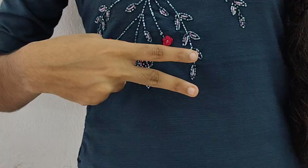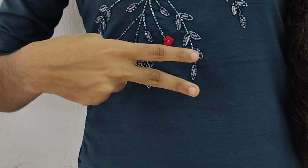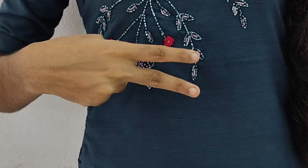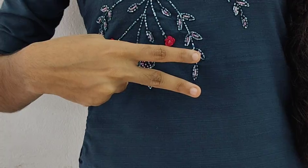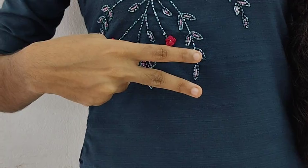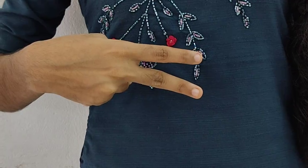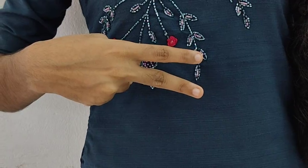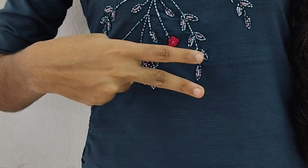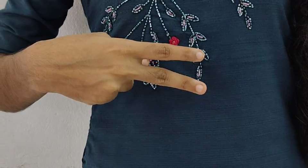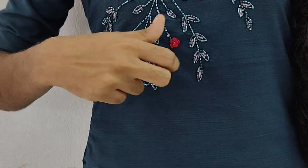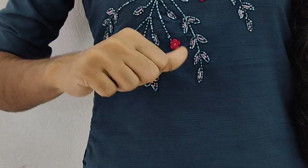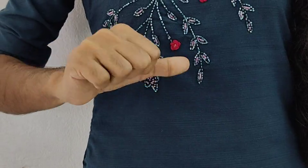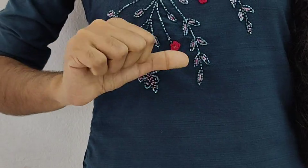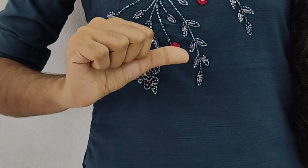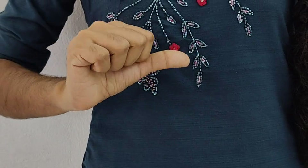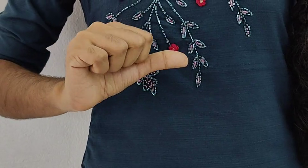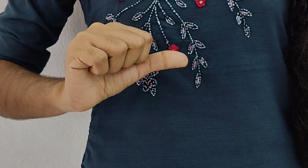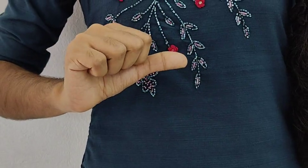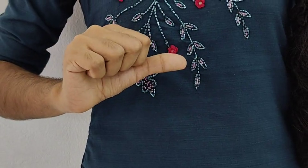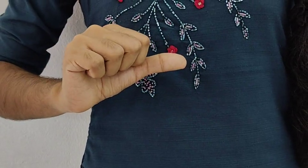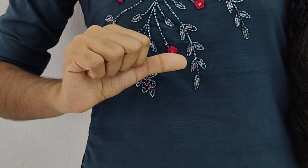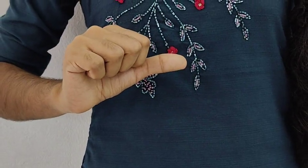ഐ